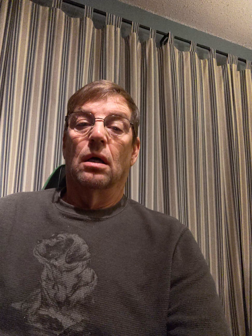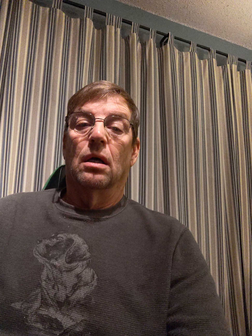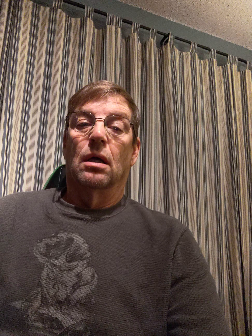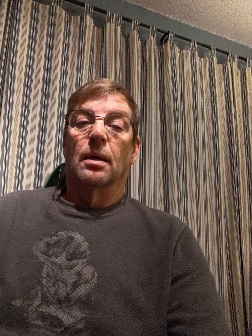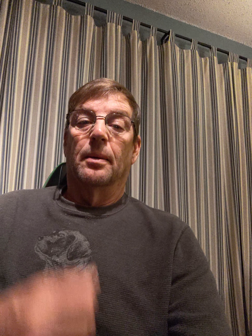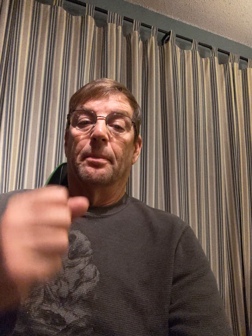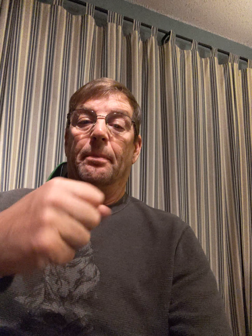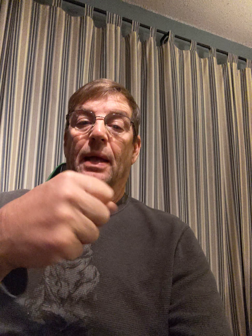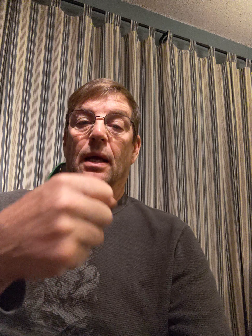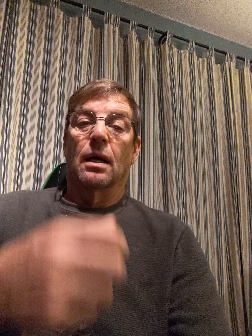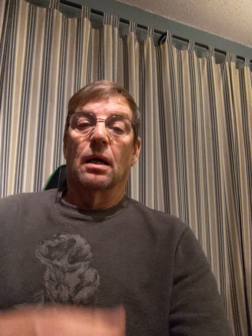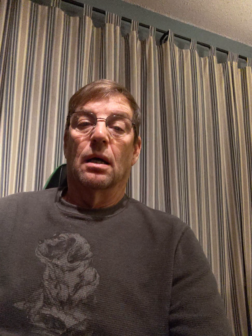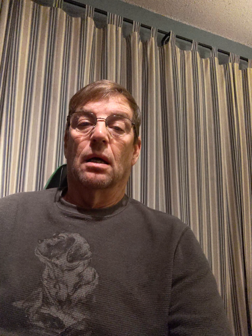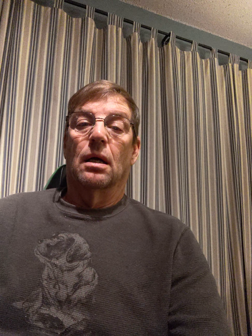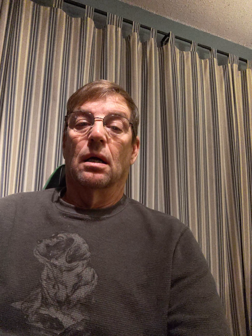make